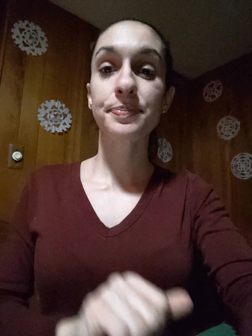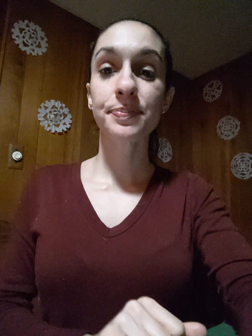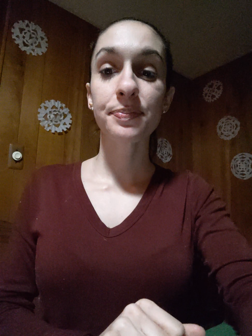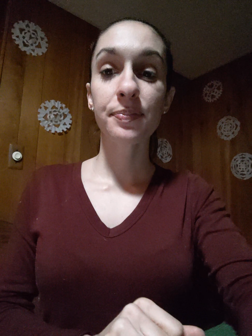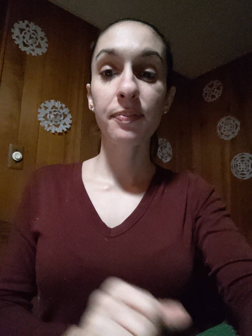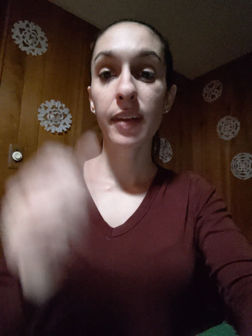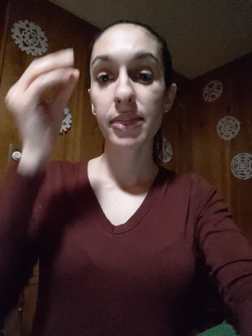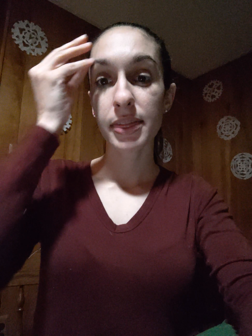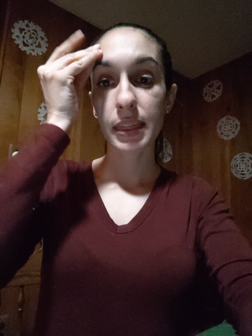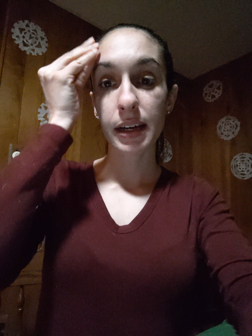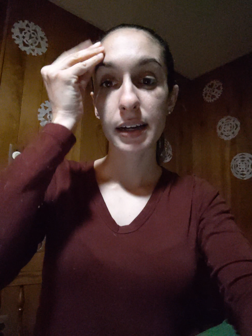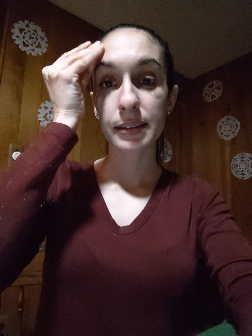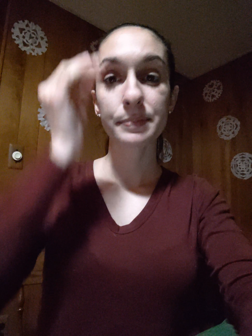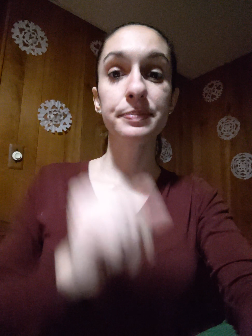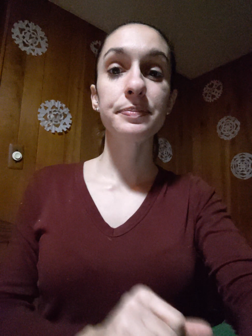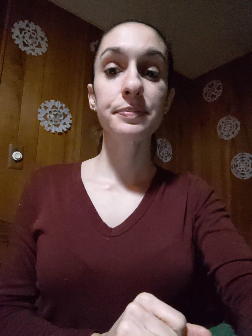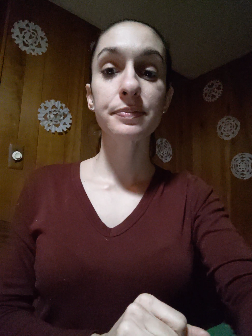think